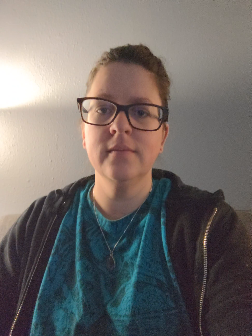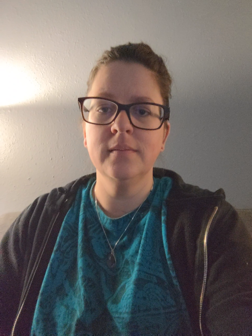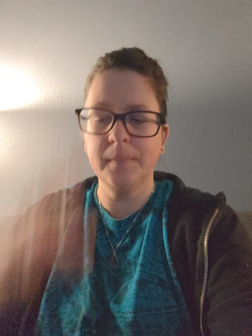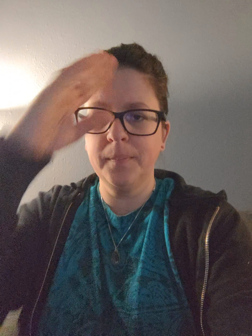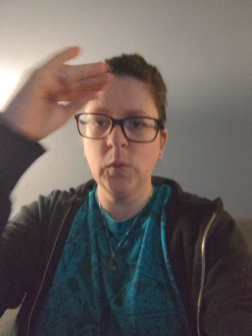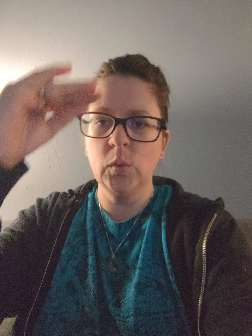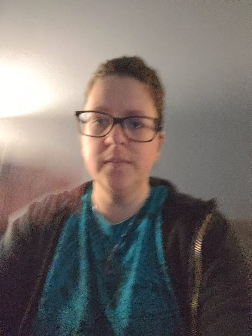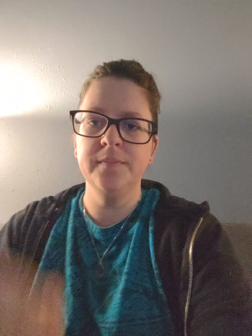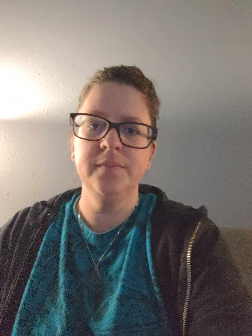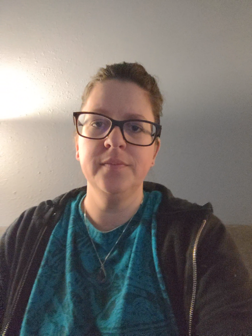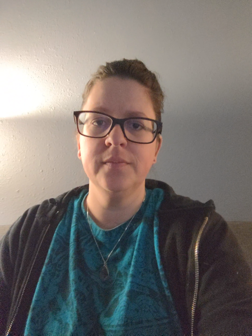boy